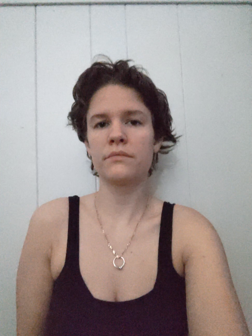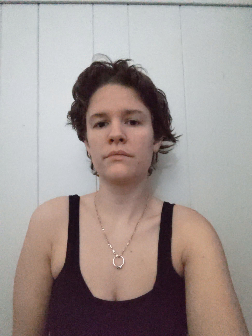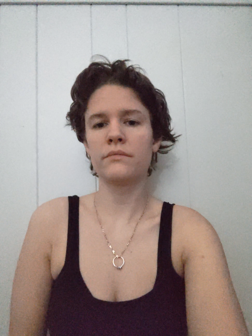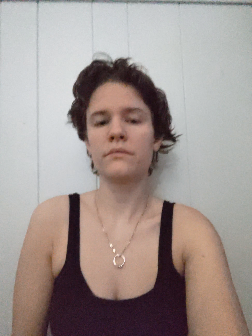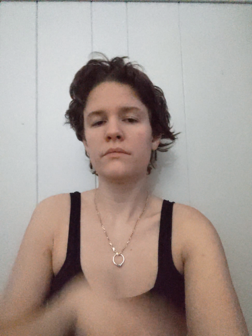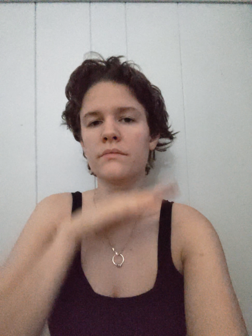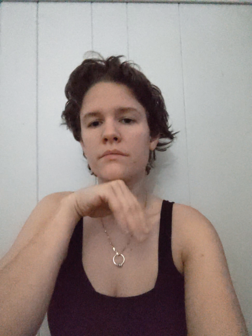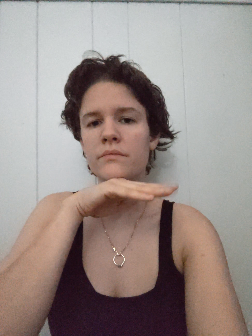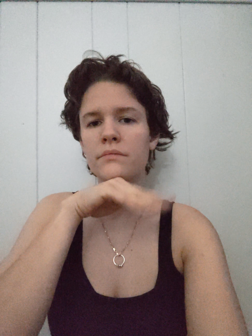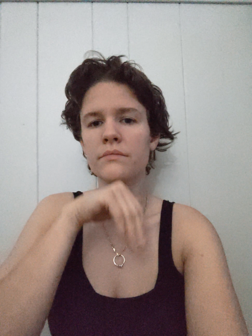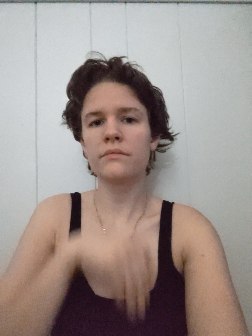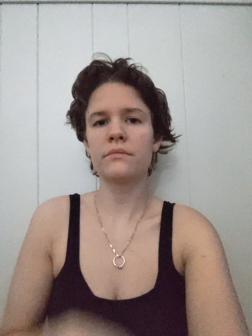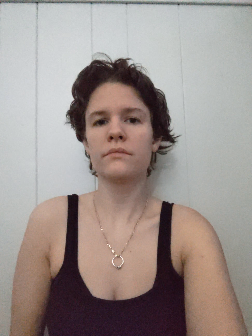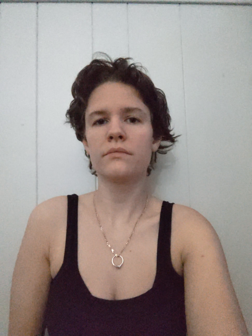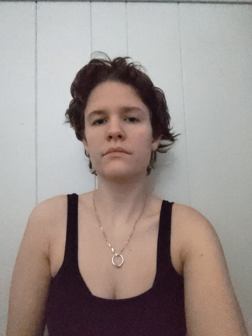pig